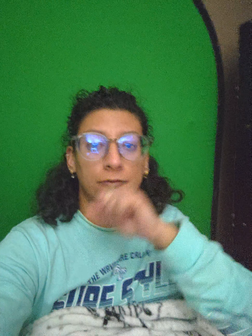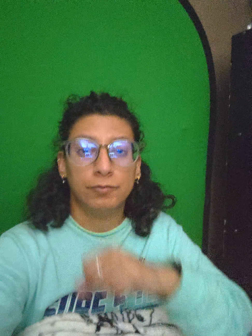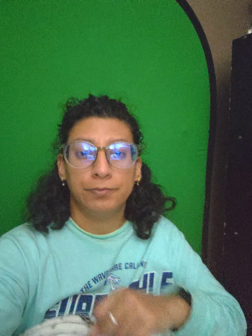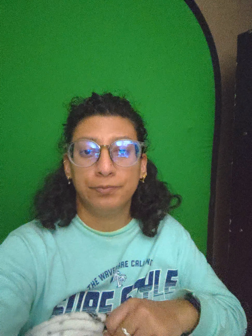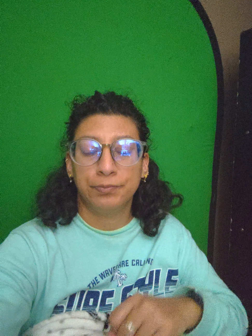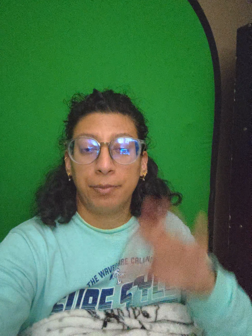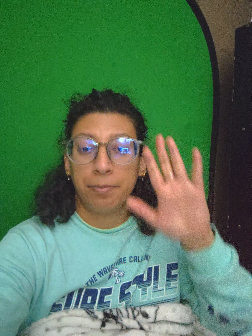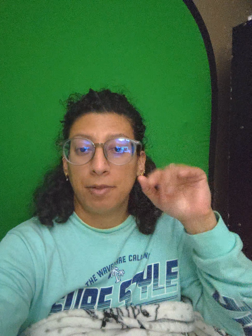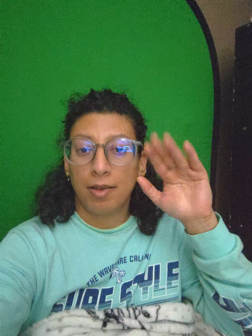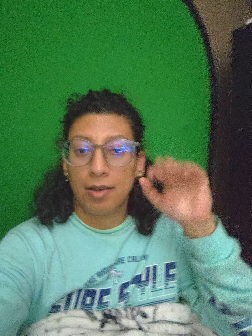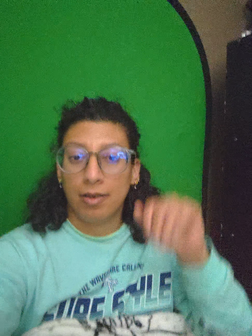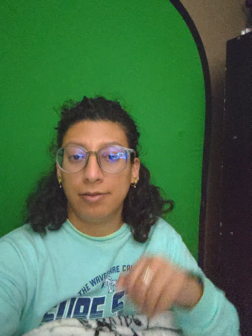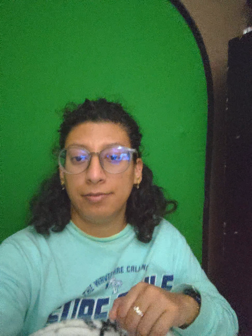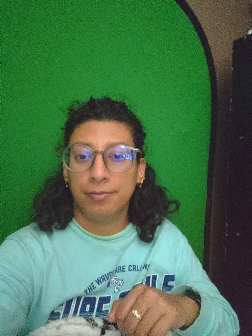bye